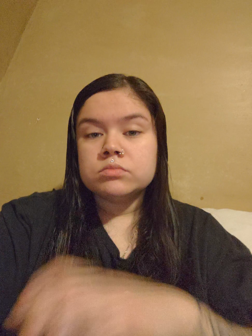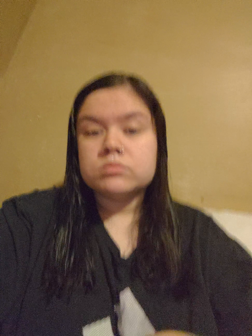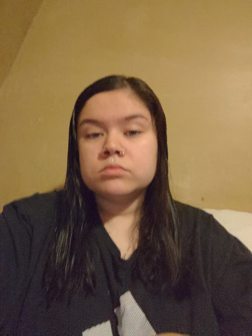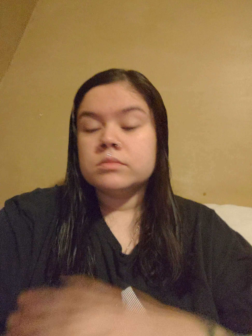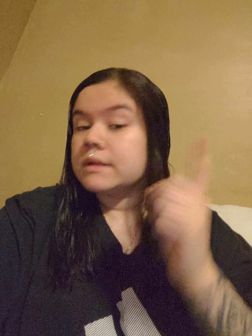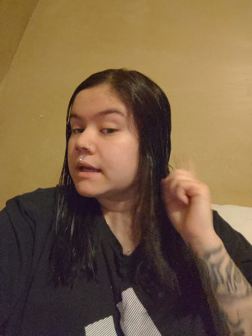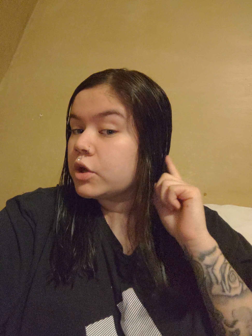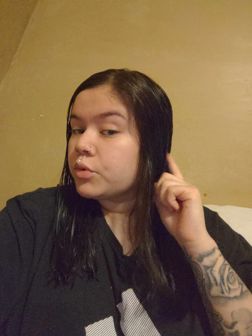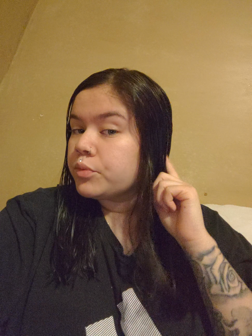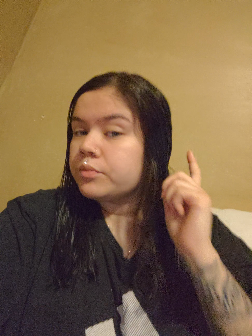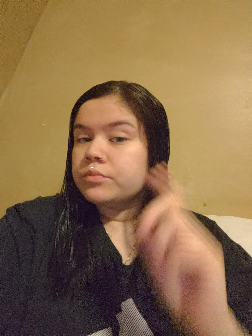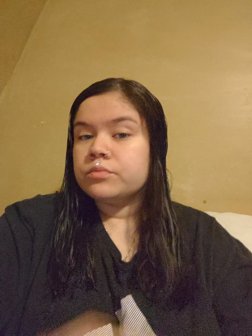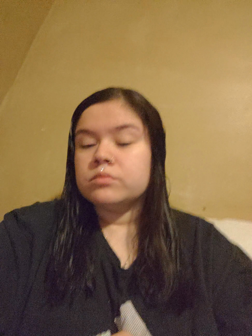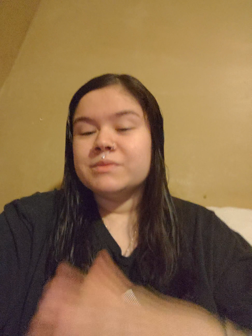ear